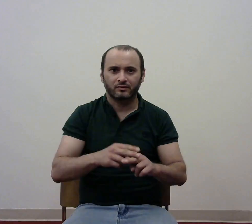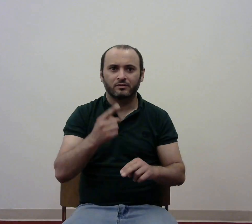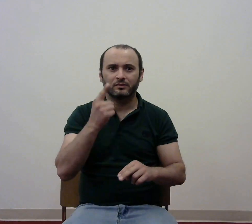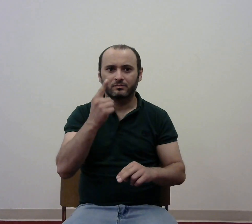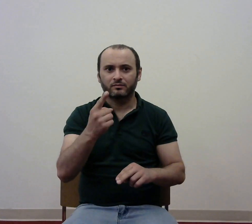1